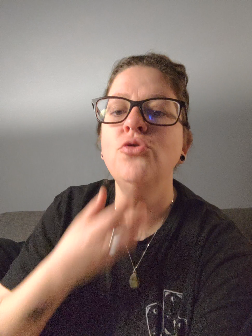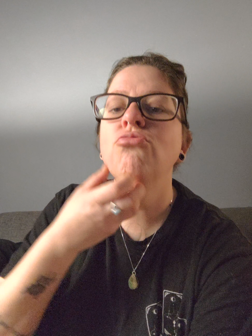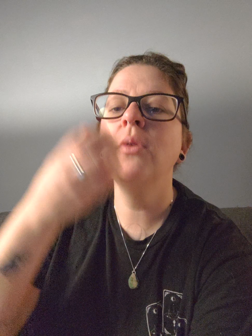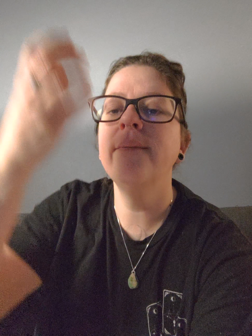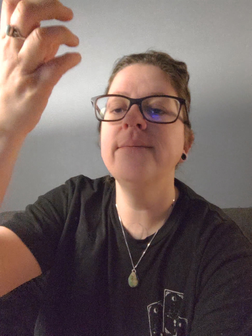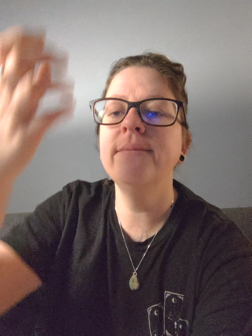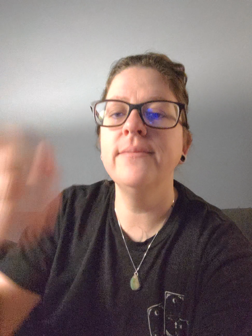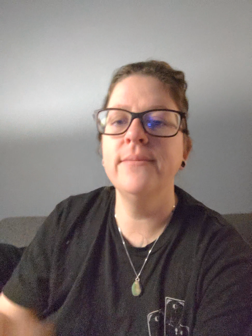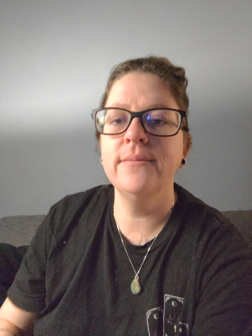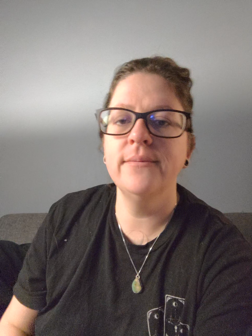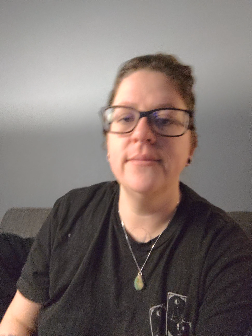giraffe